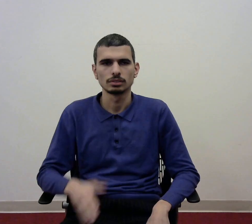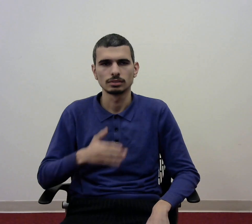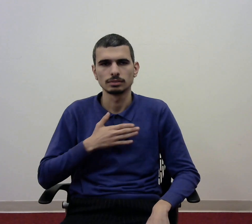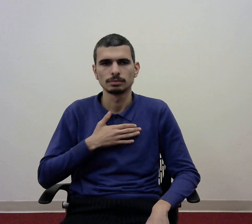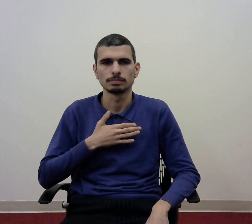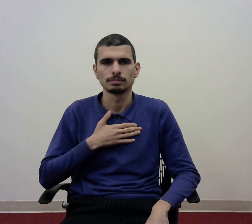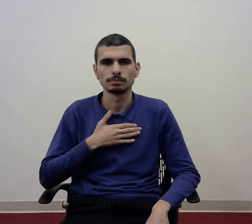mən